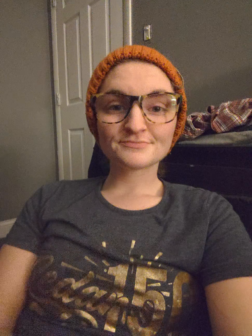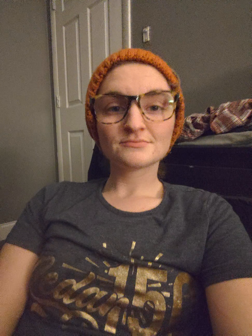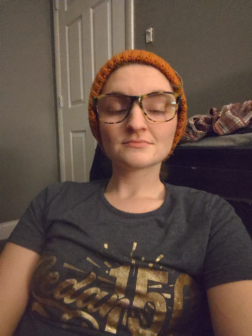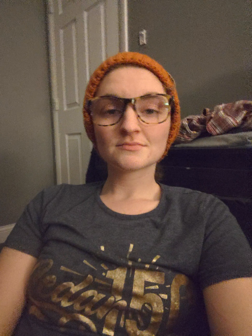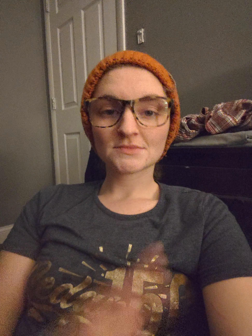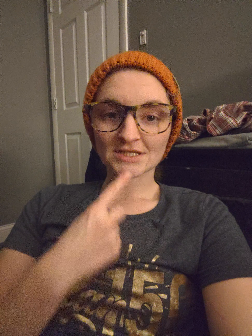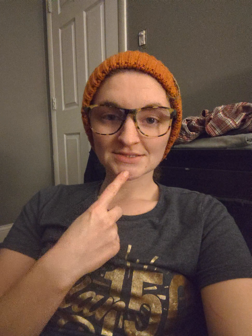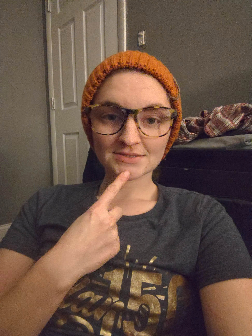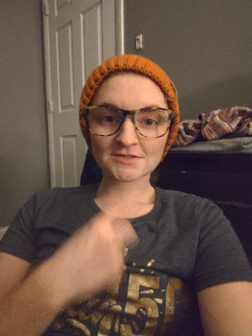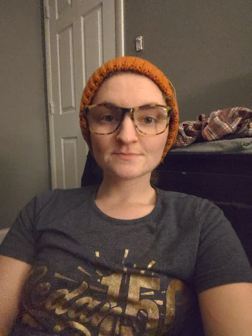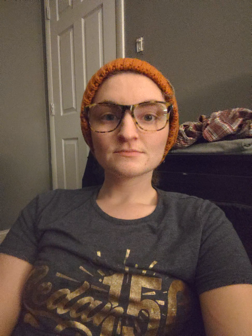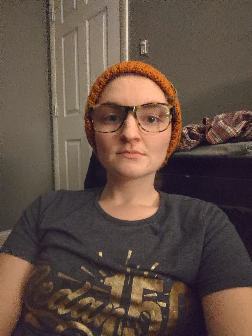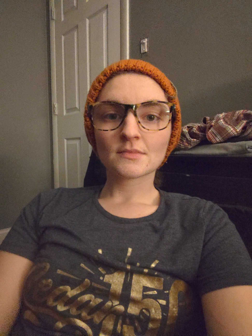say